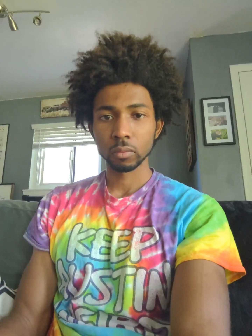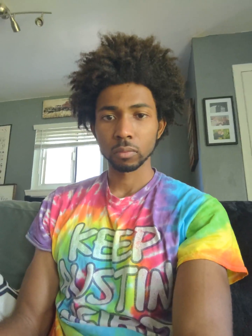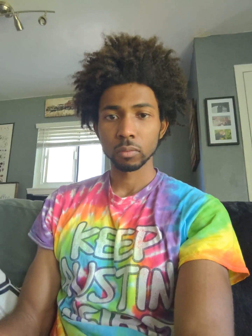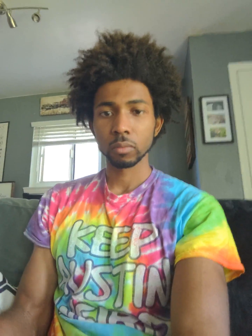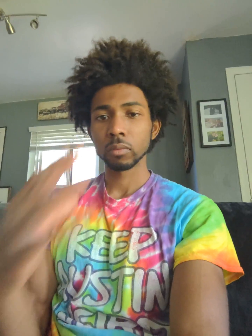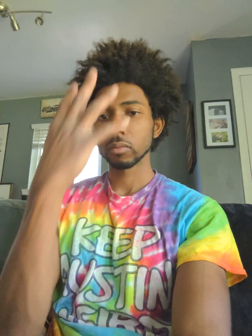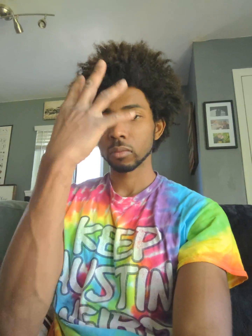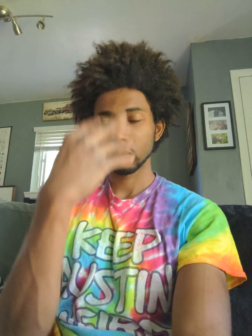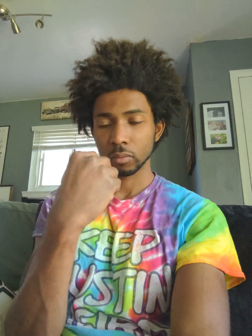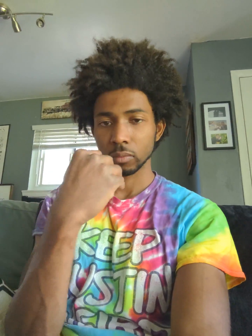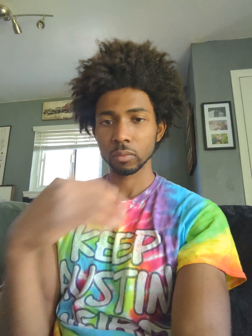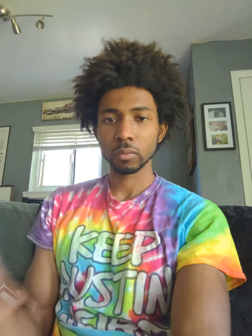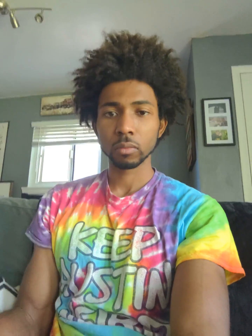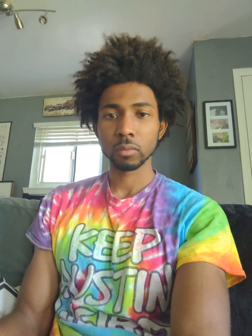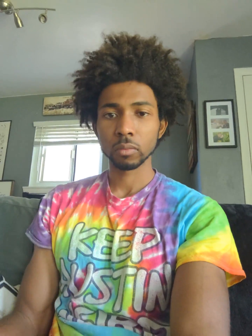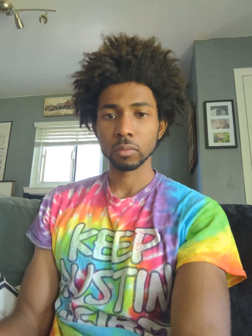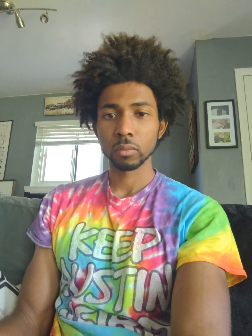asleep